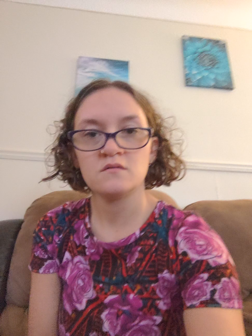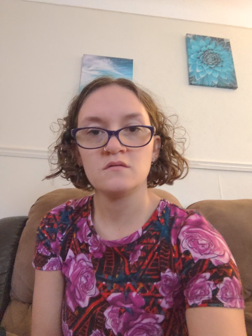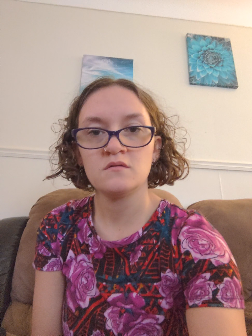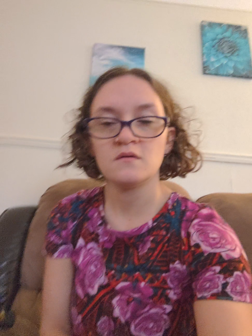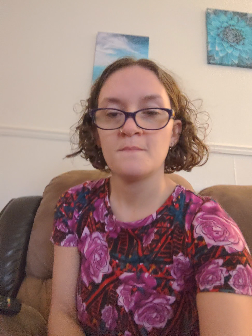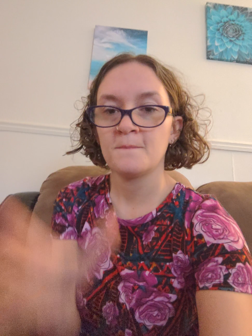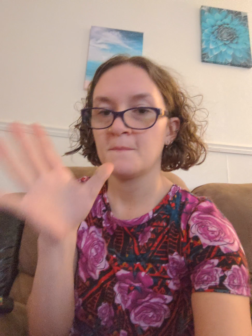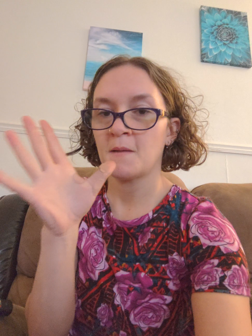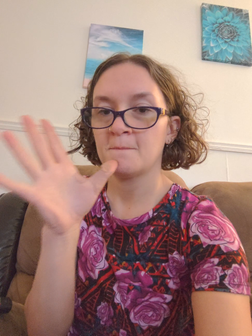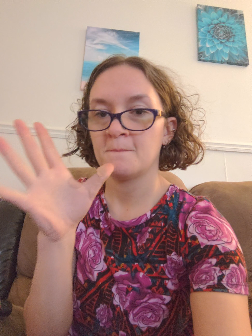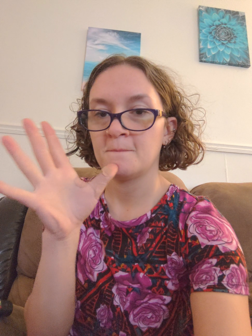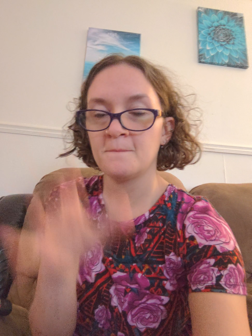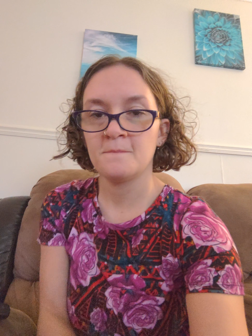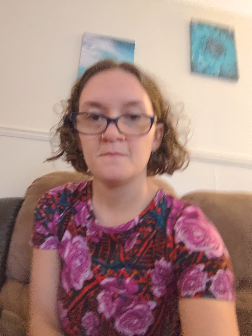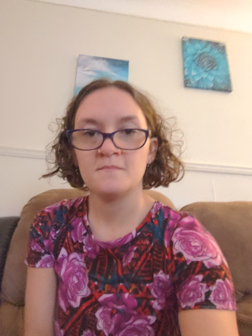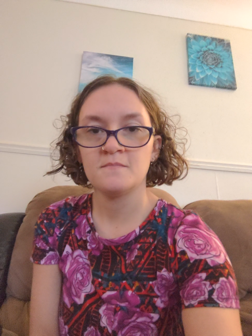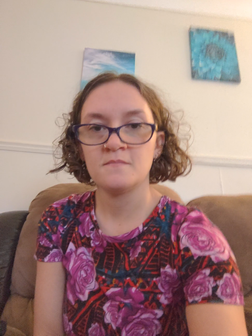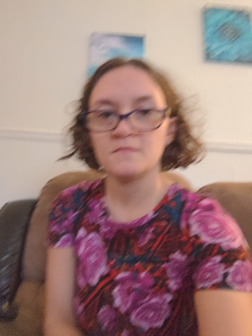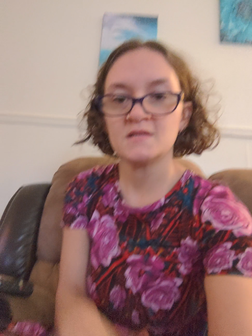mom